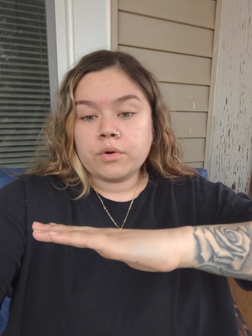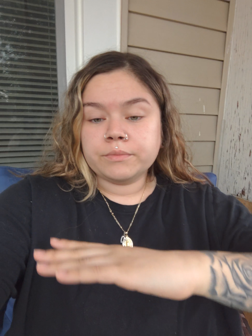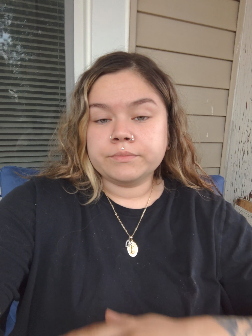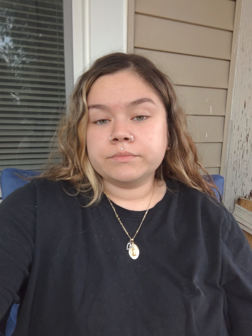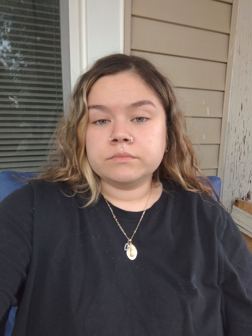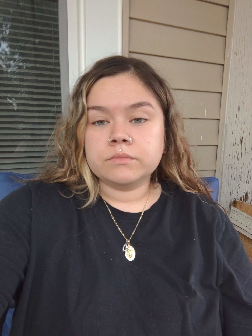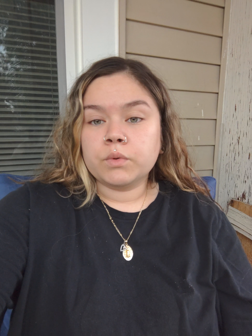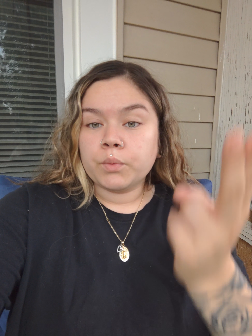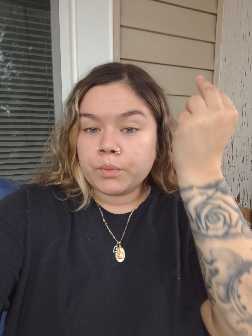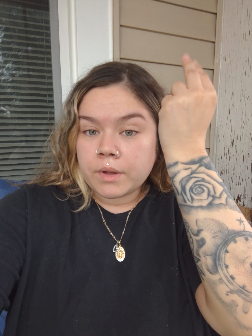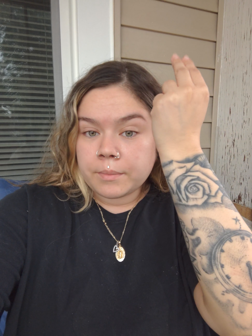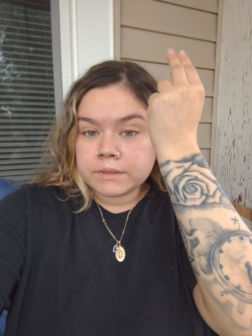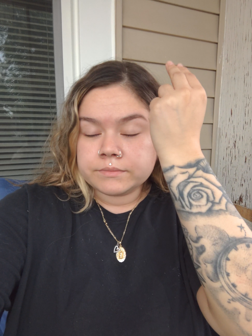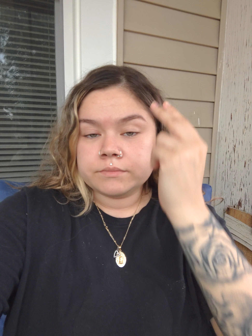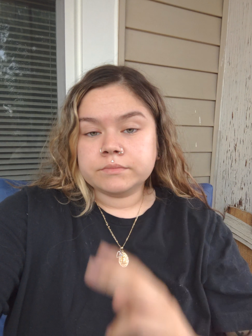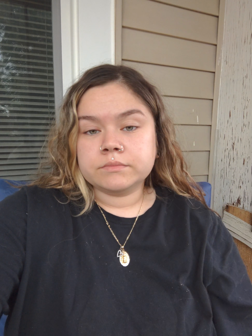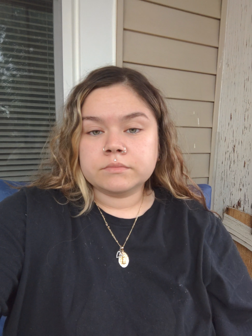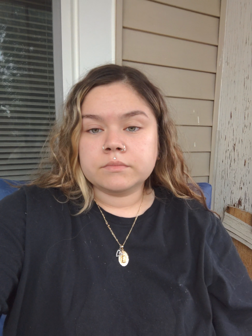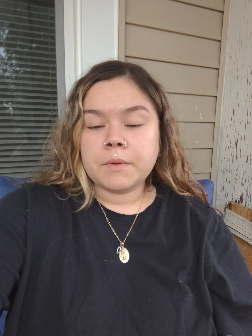rabbit